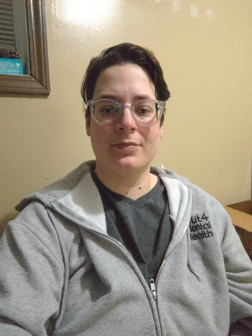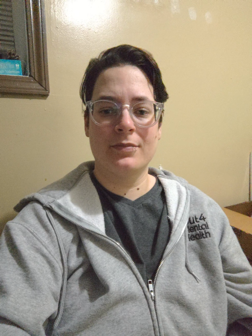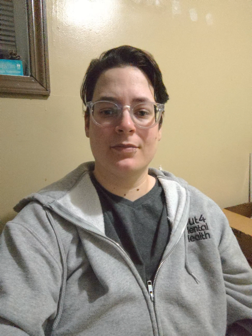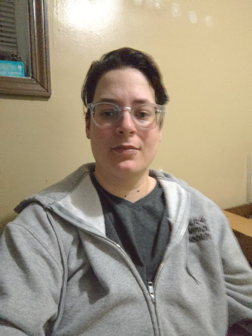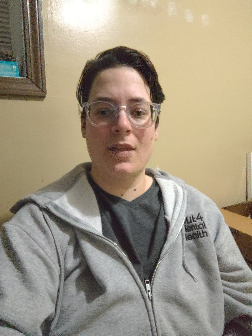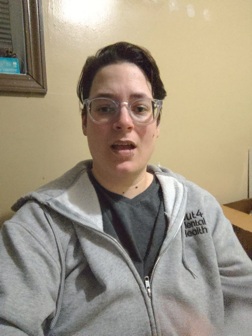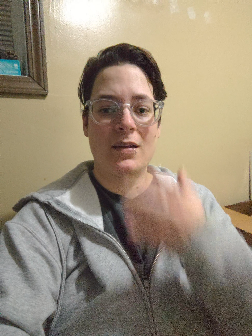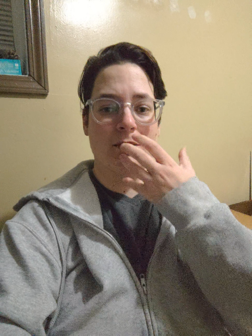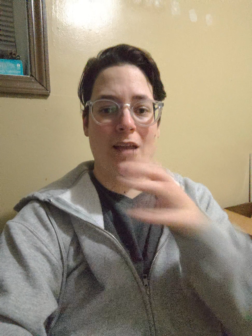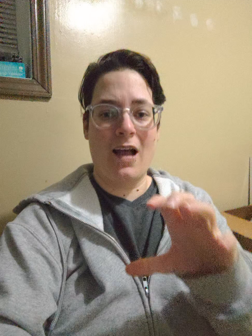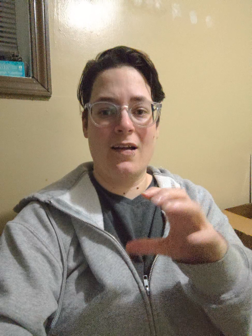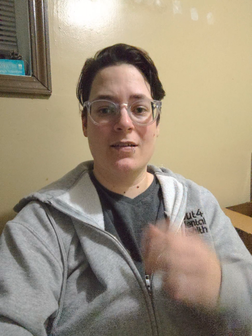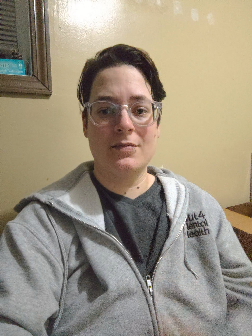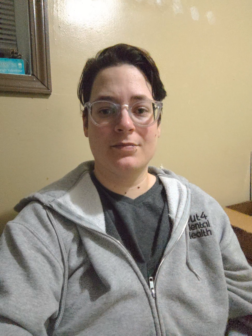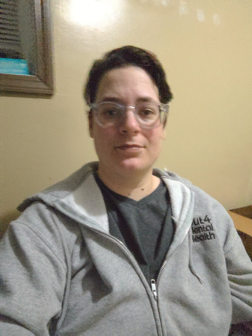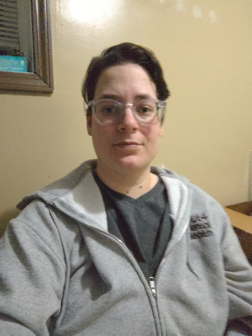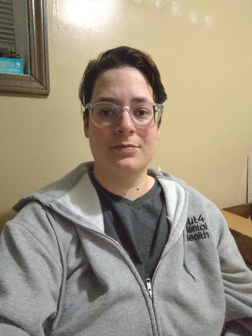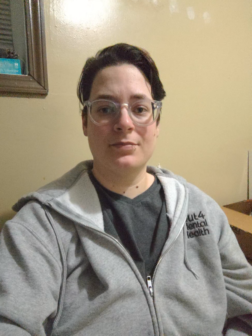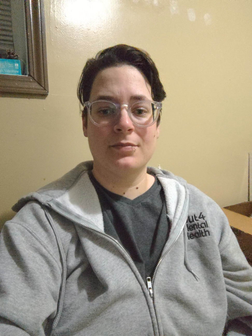hot